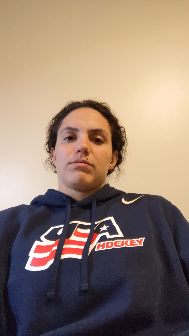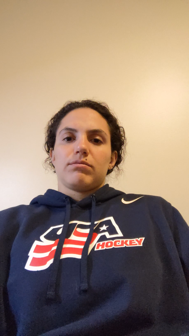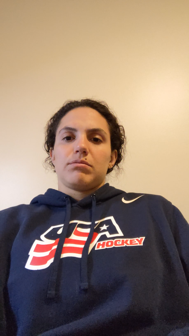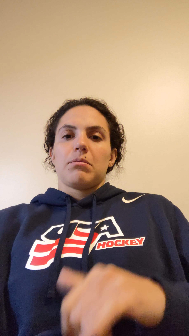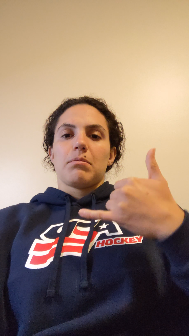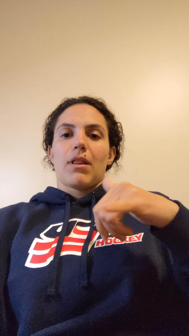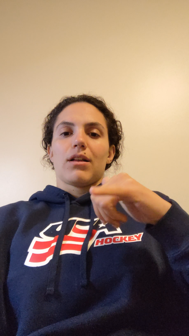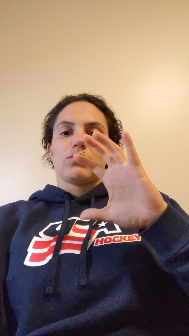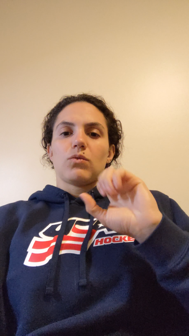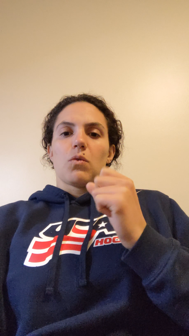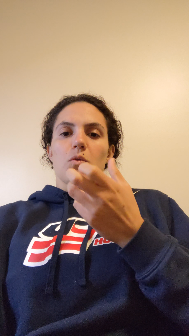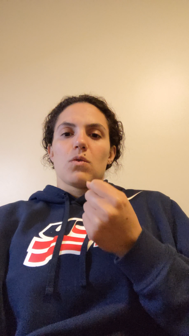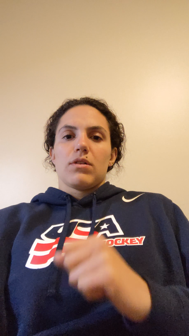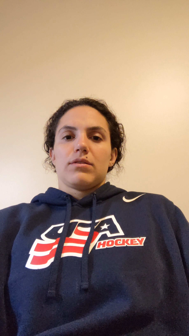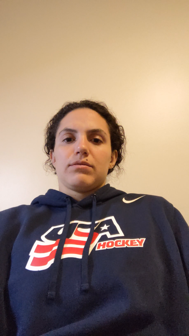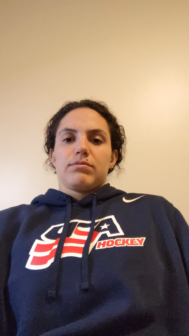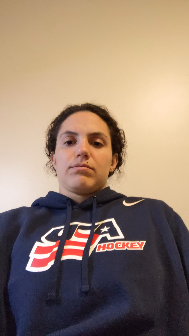play dough